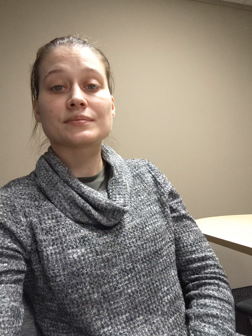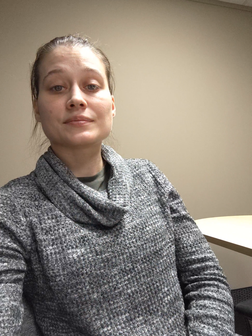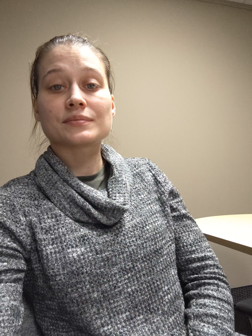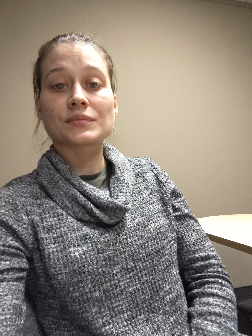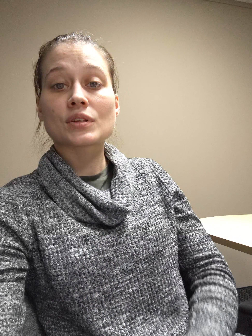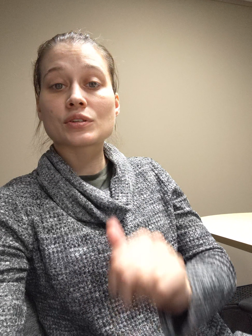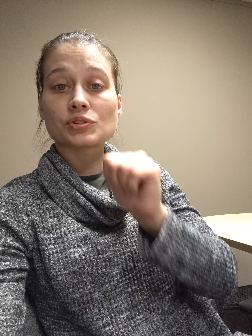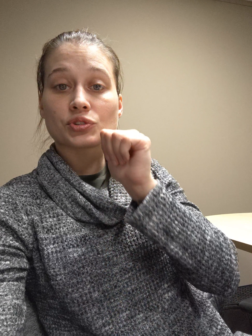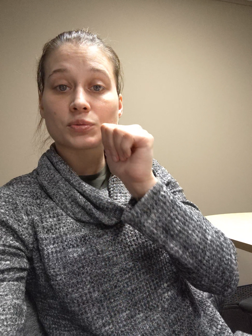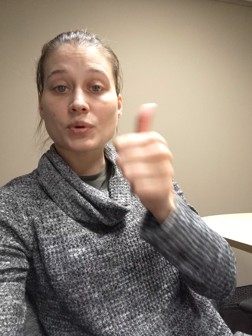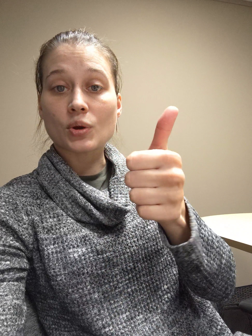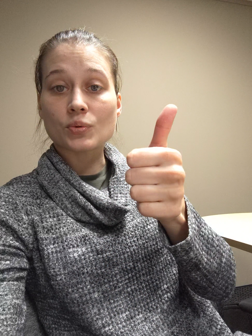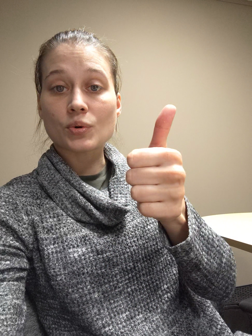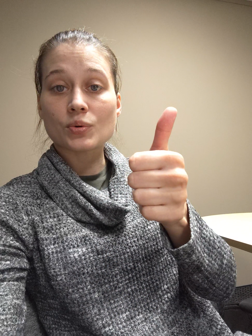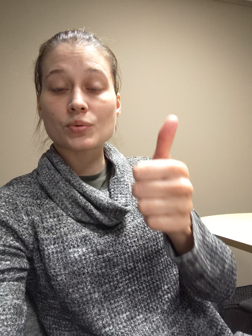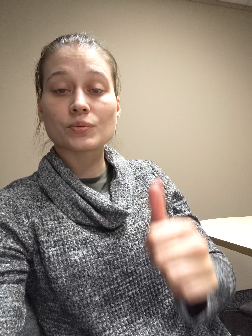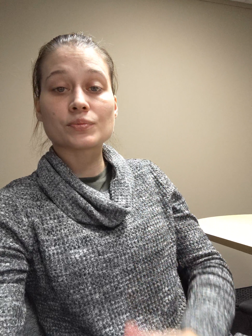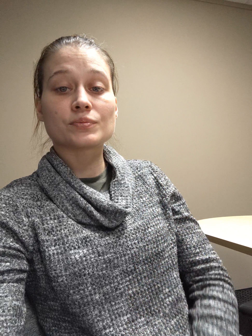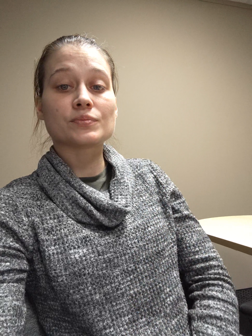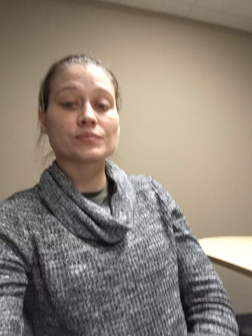tomorrow